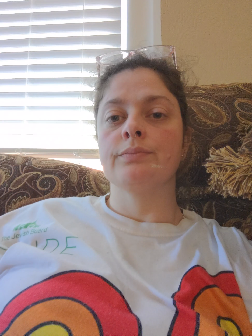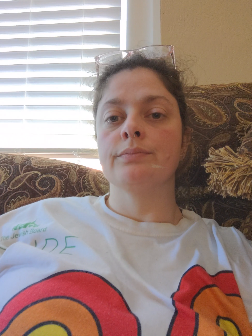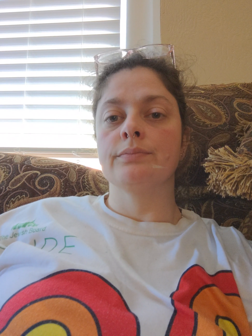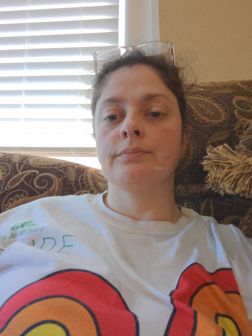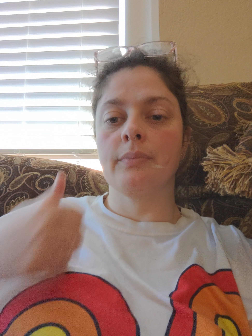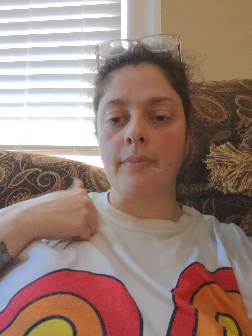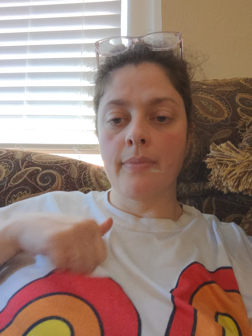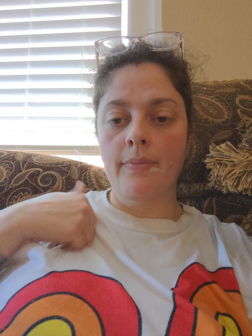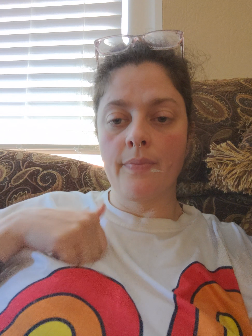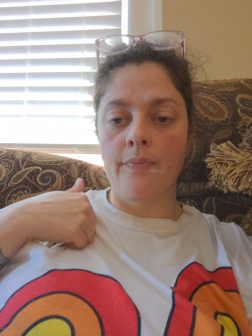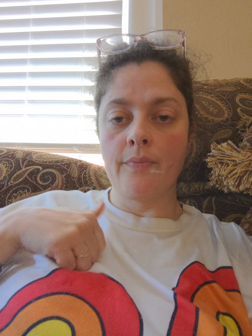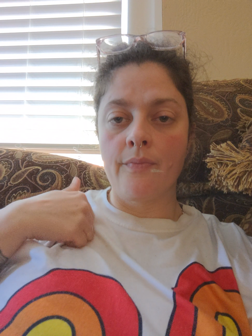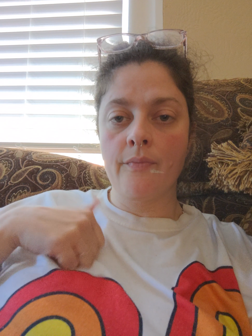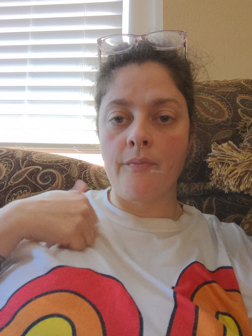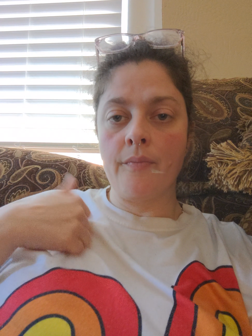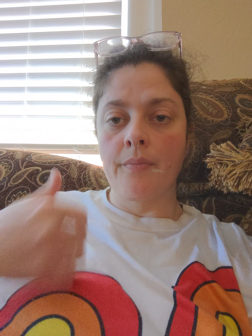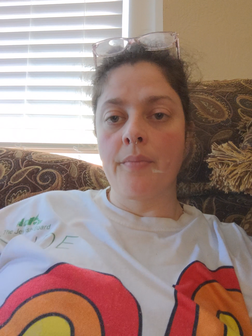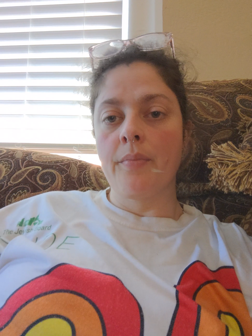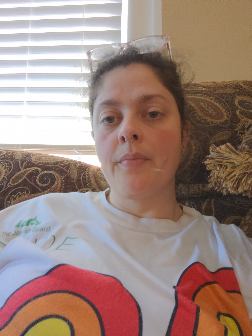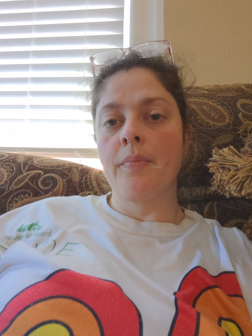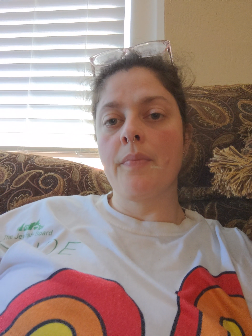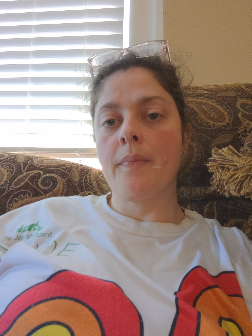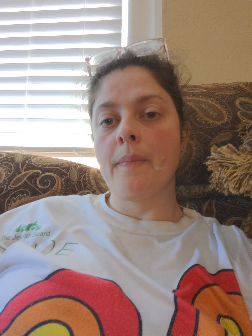bath